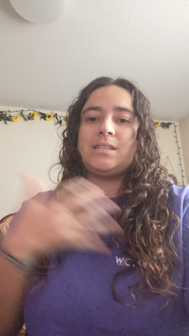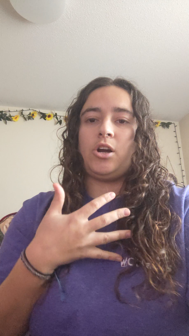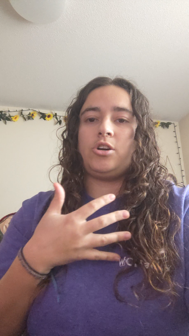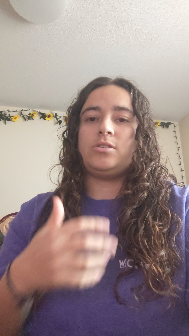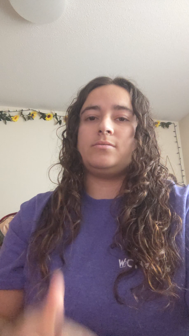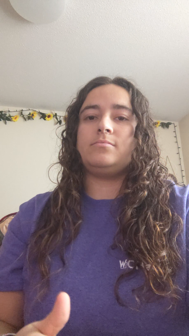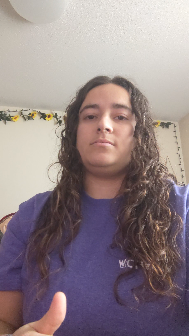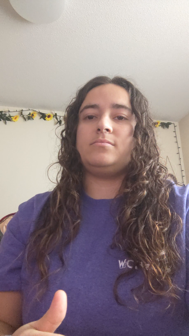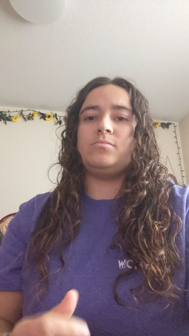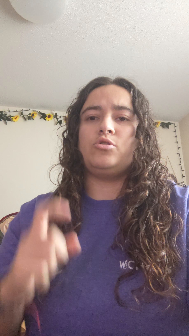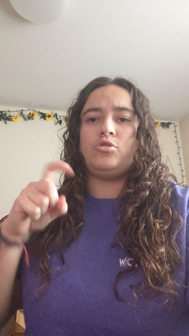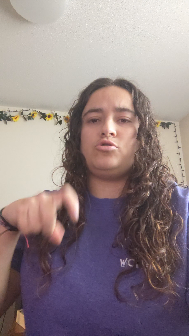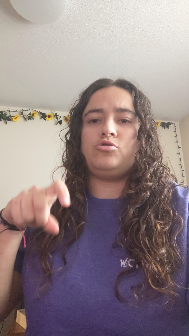should